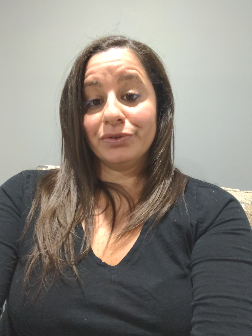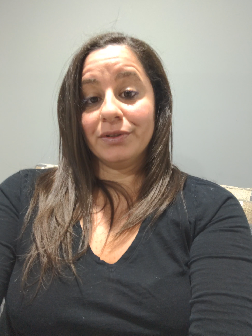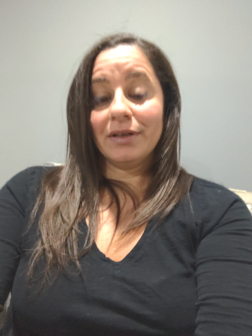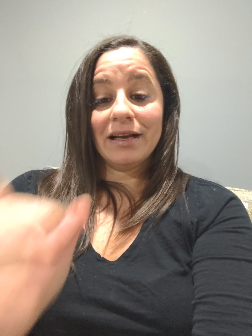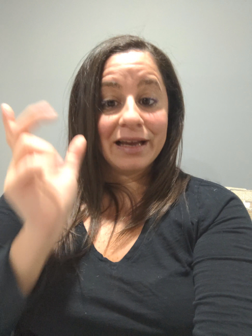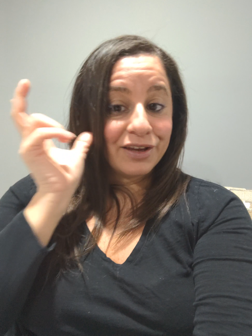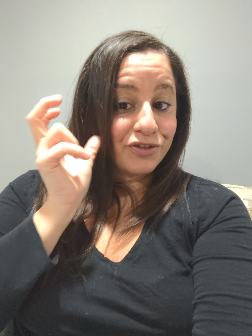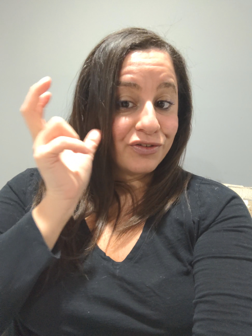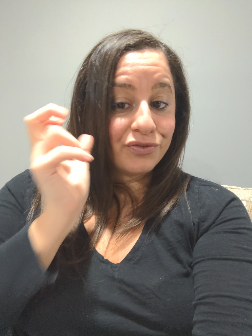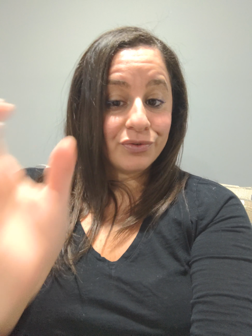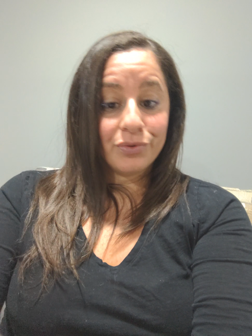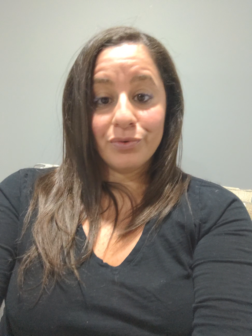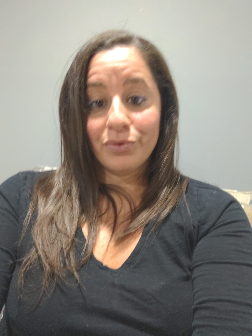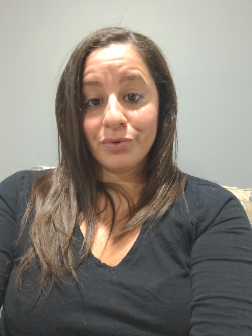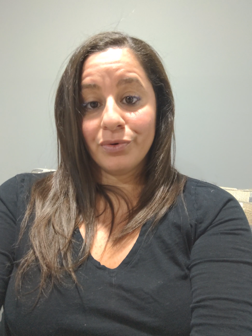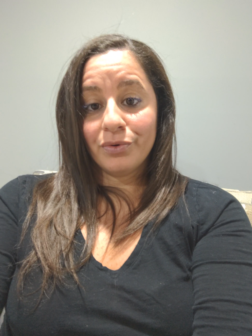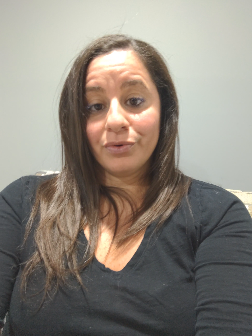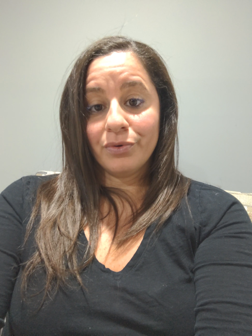hear